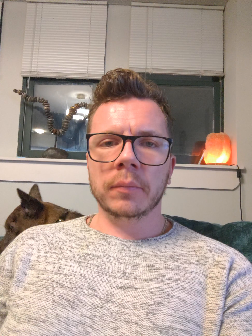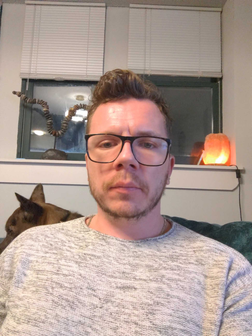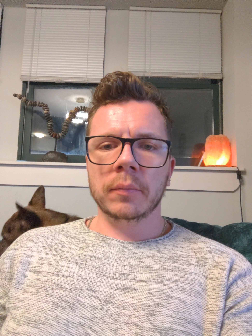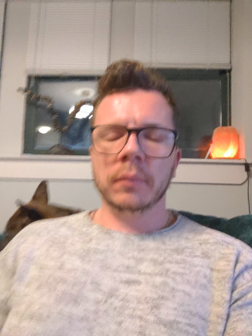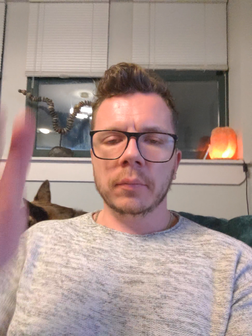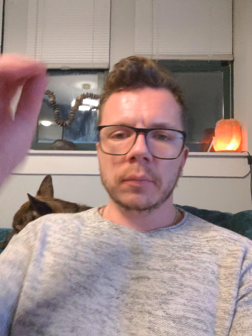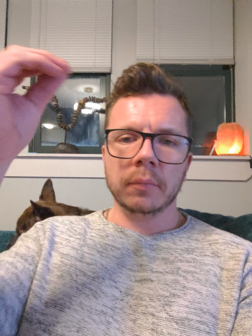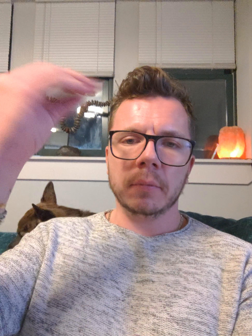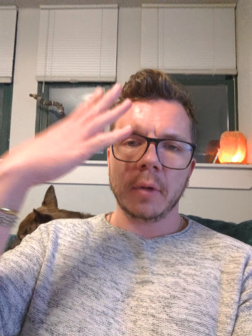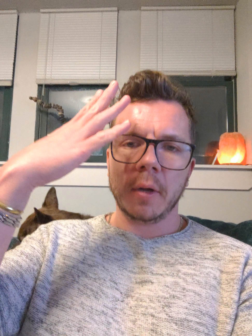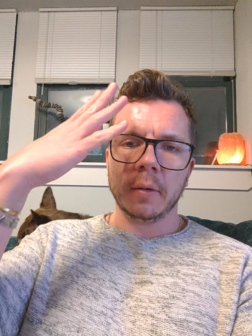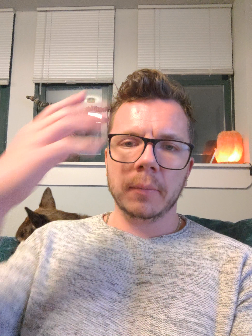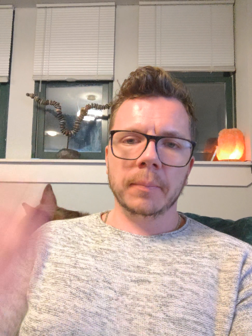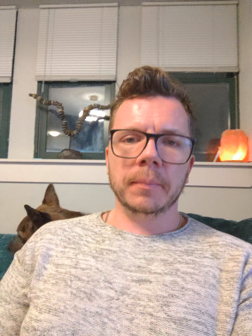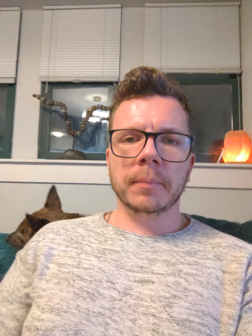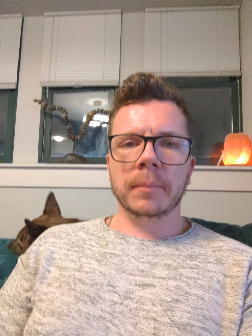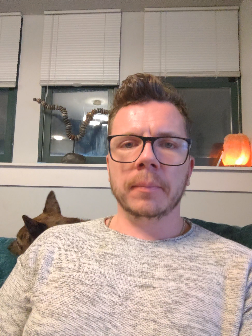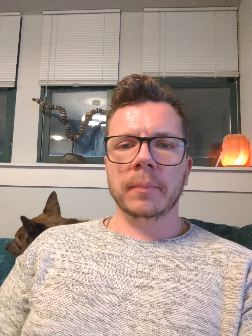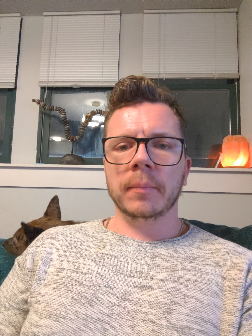sun